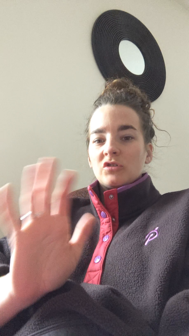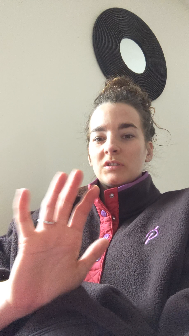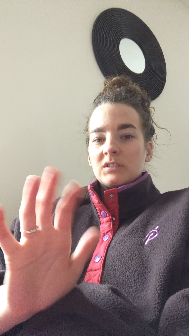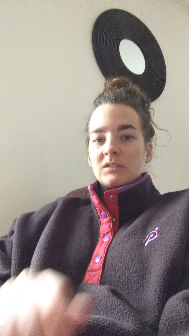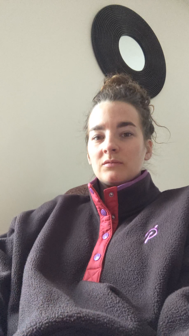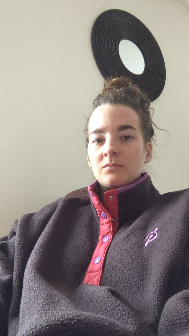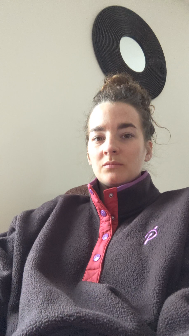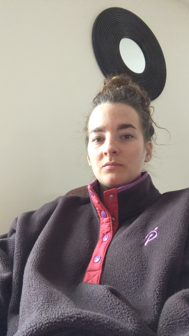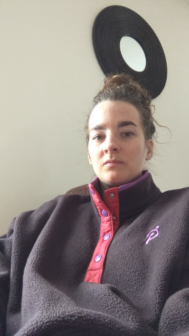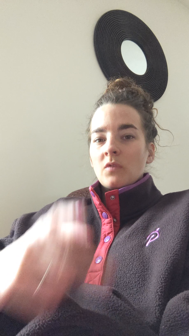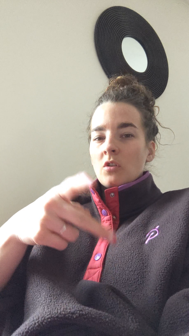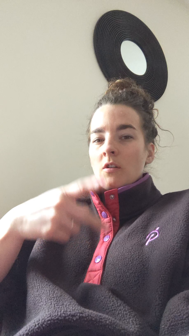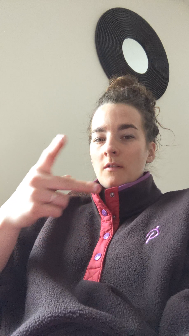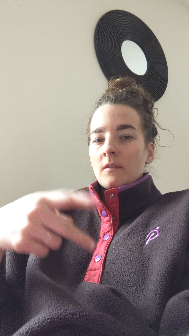careful